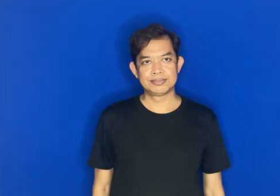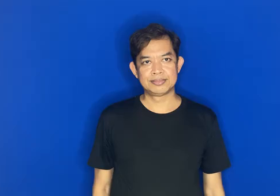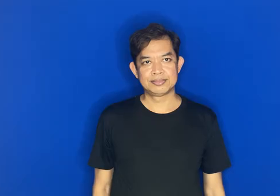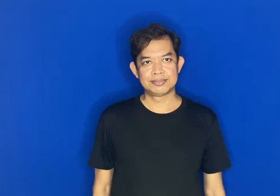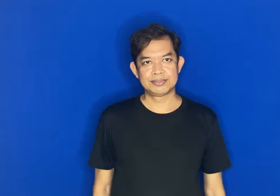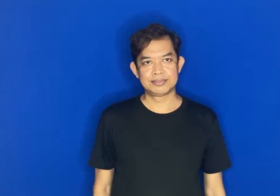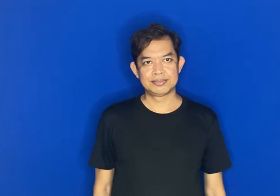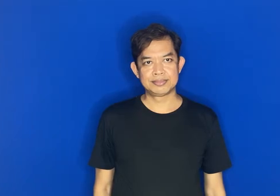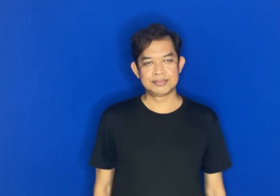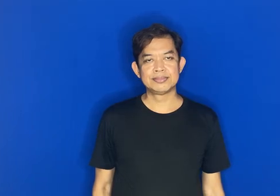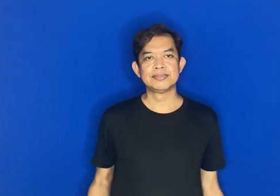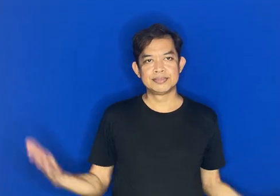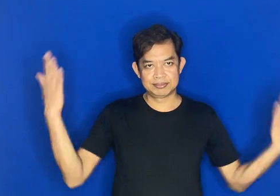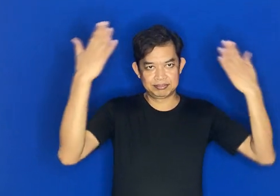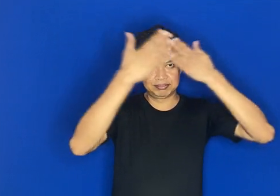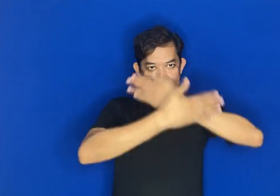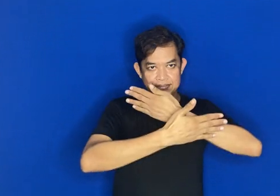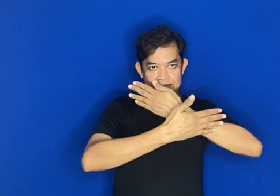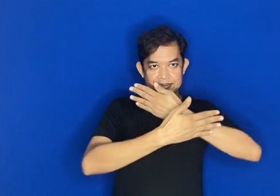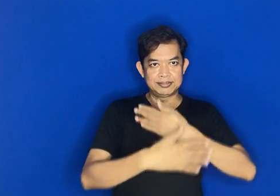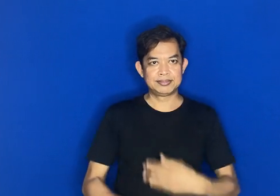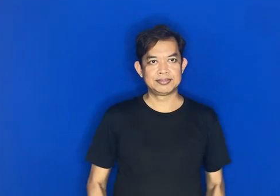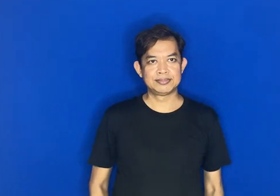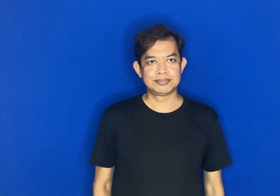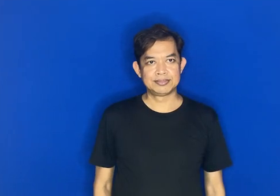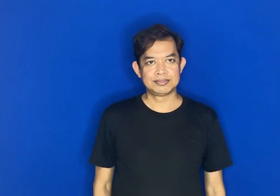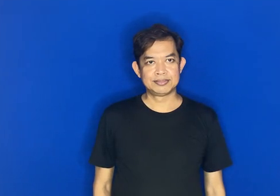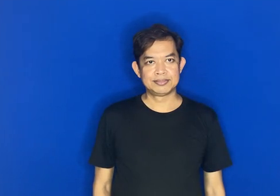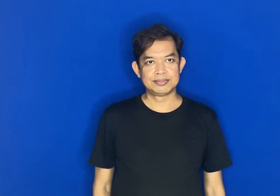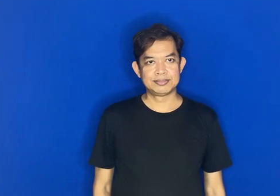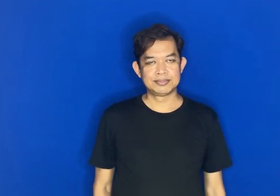dark